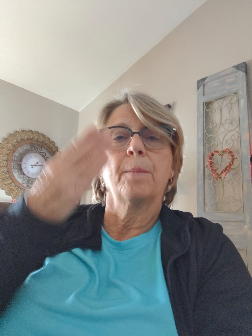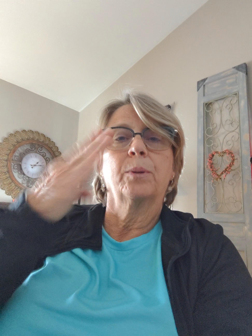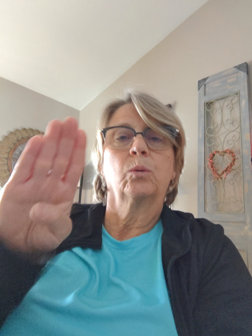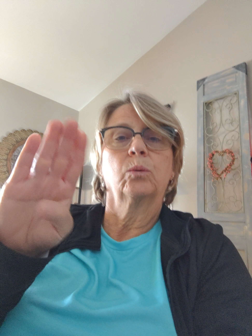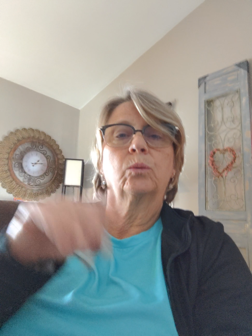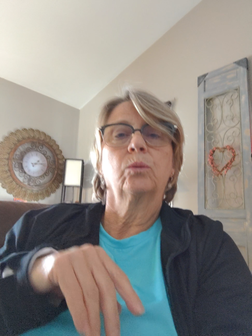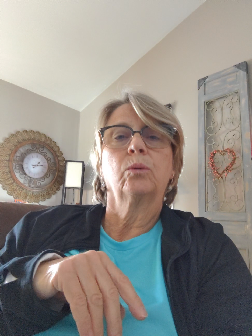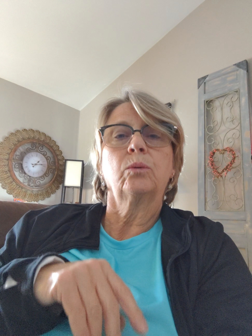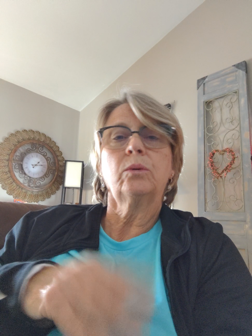blue